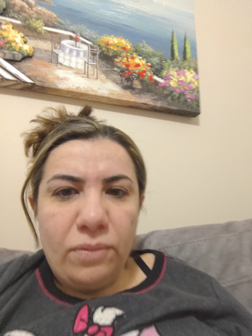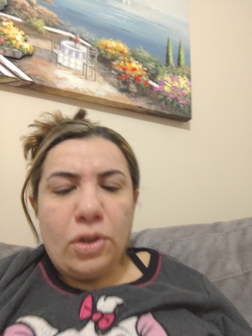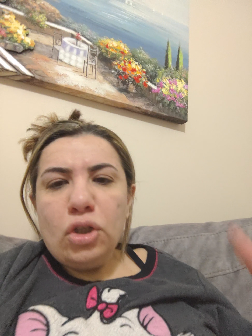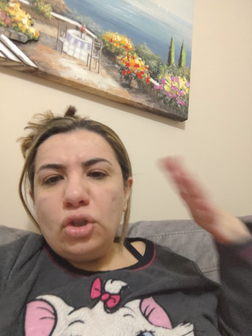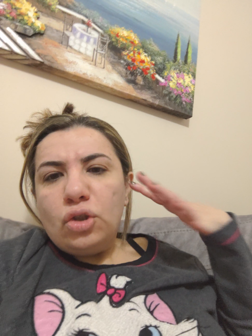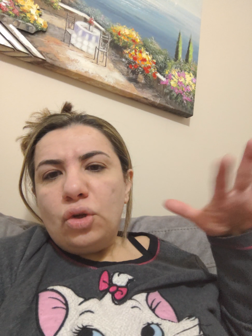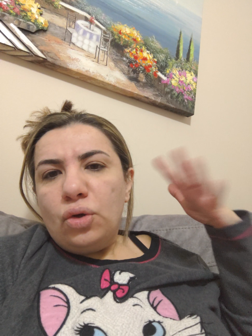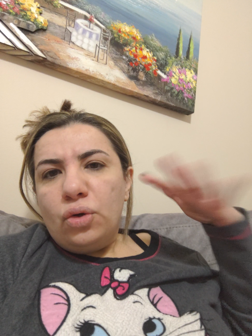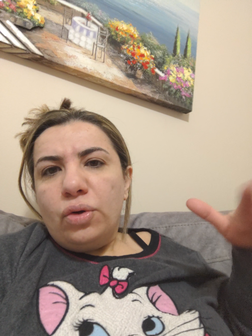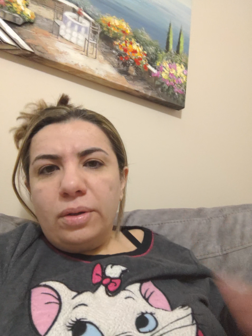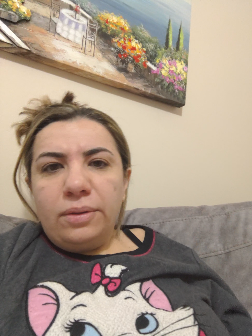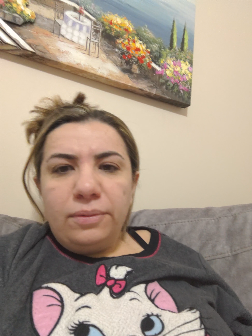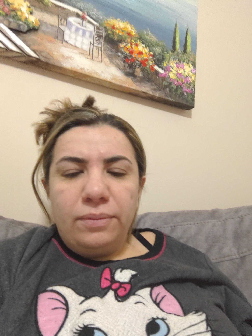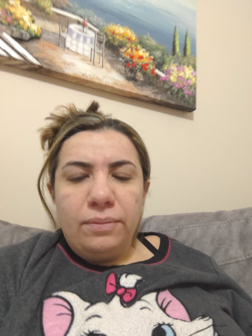noisy